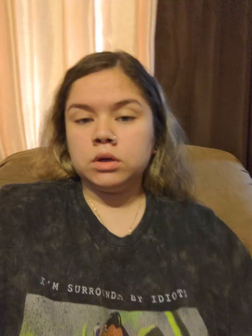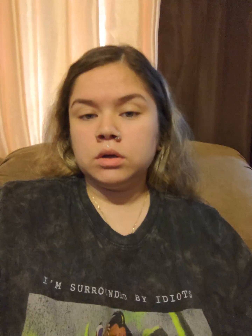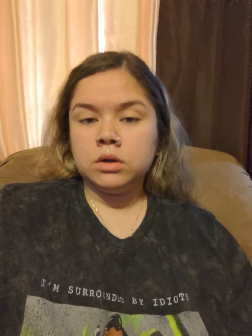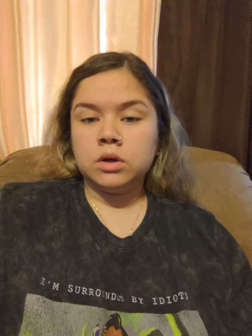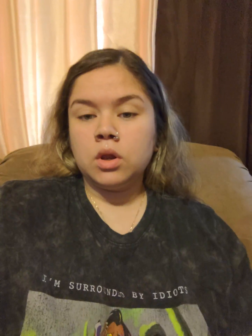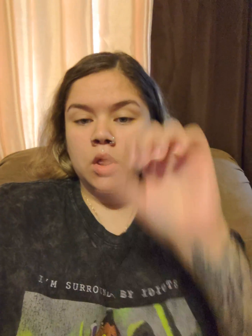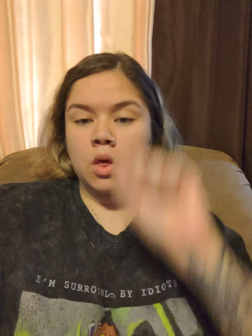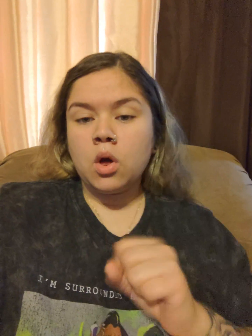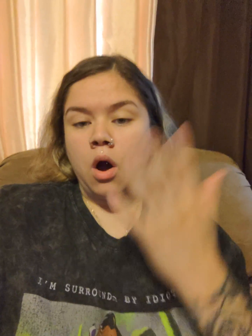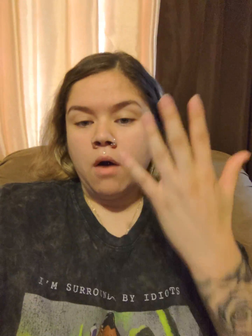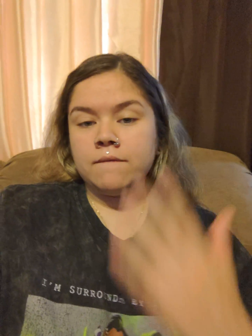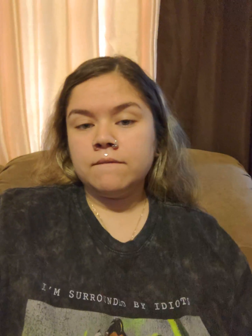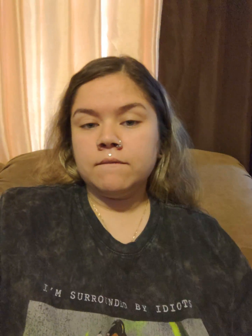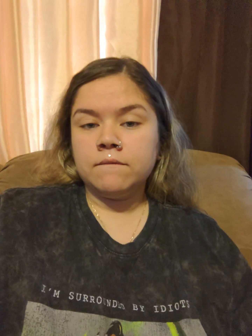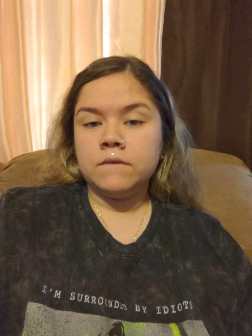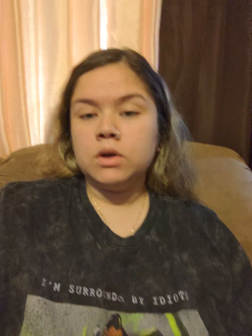gloves